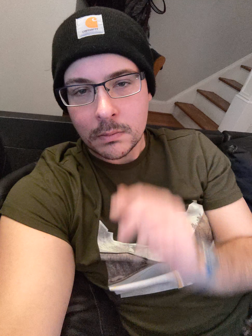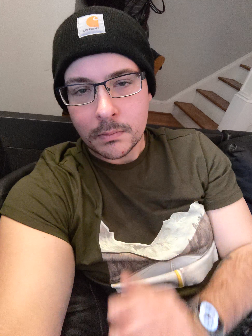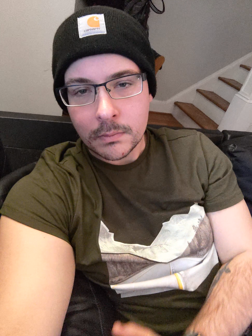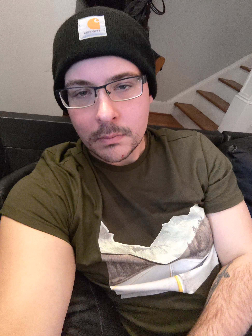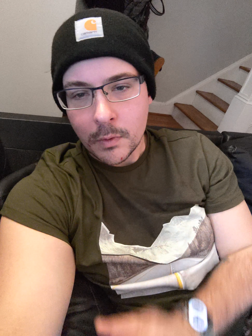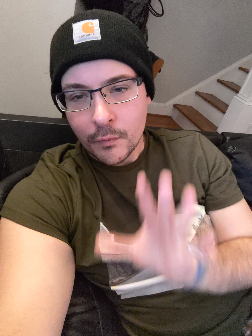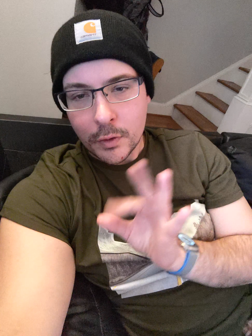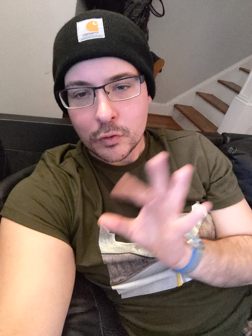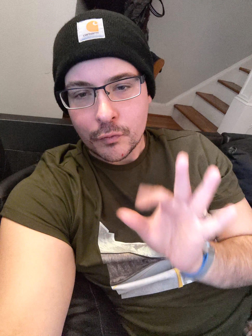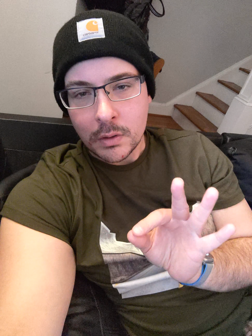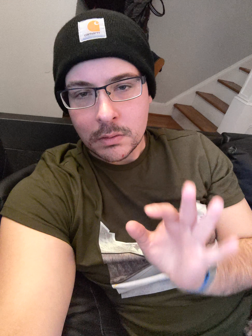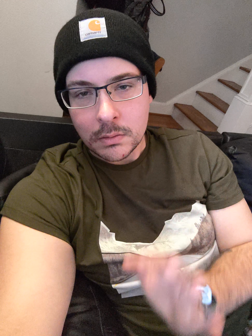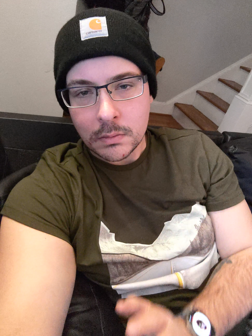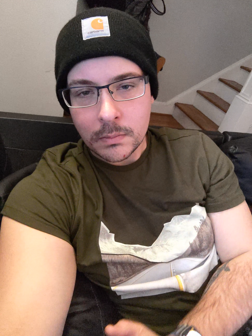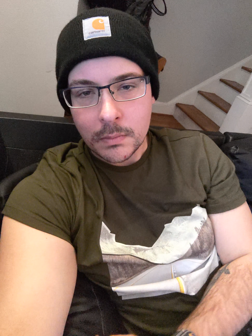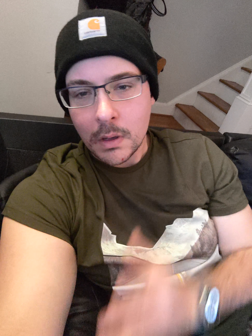french fries